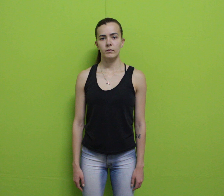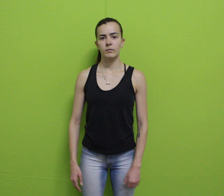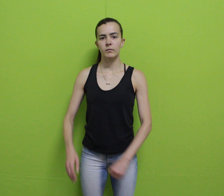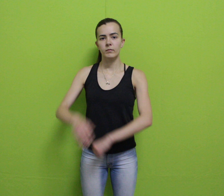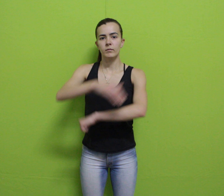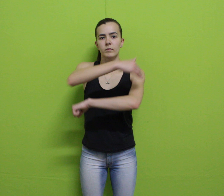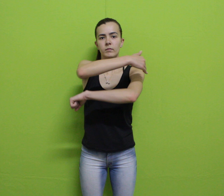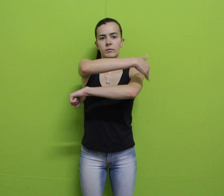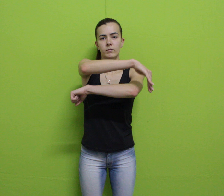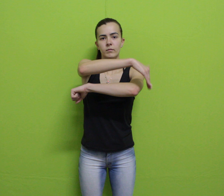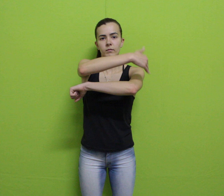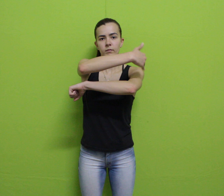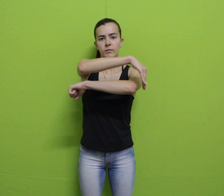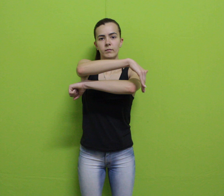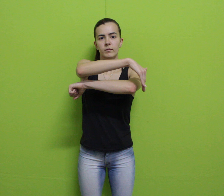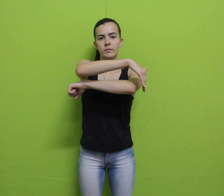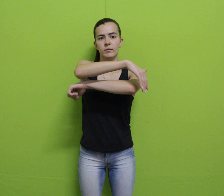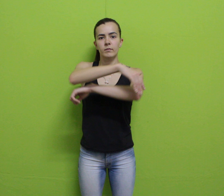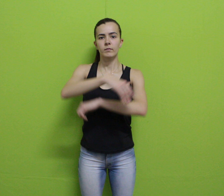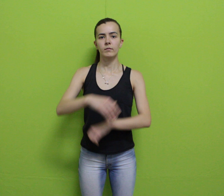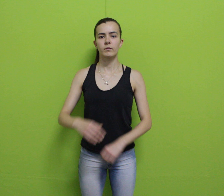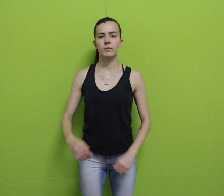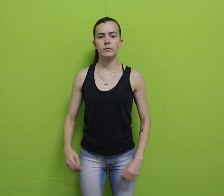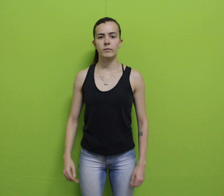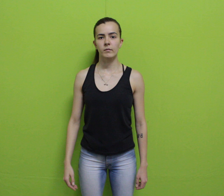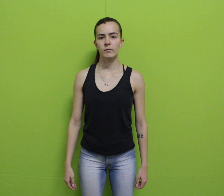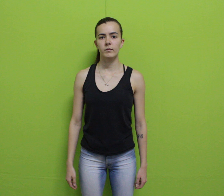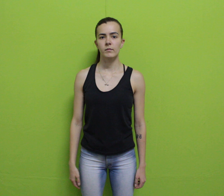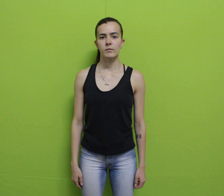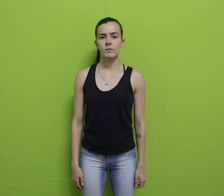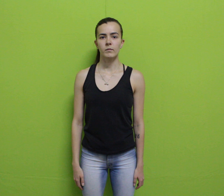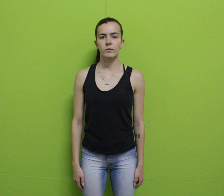esquina